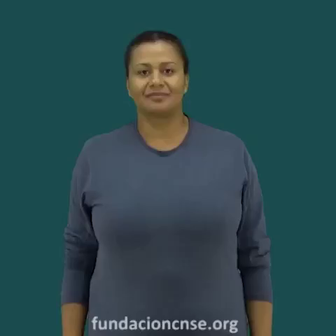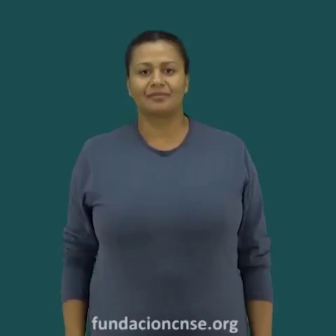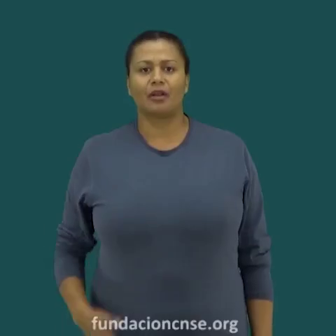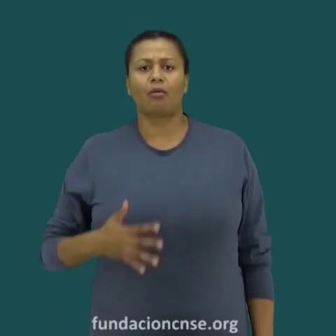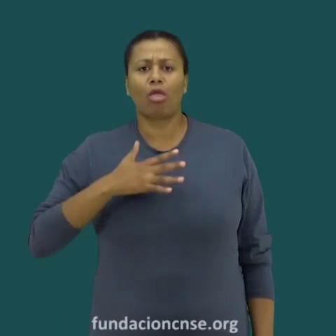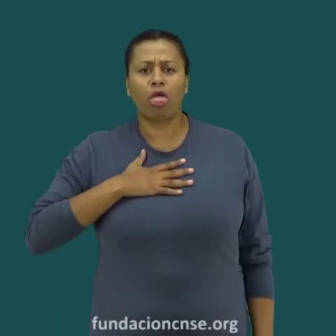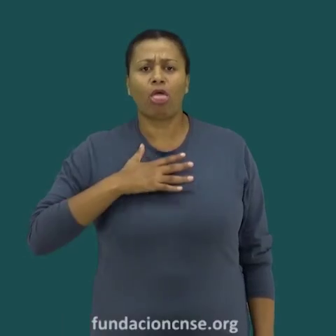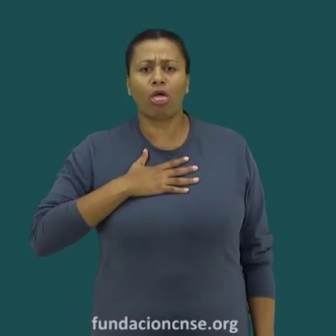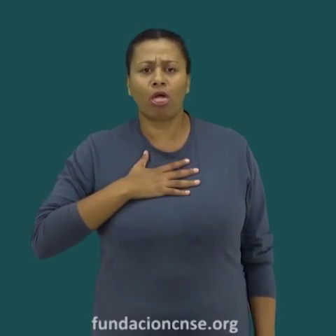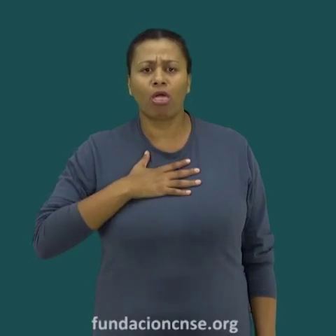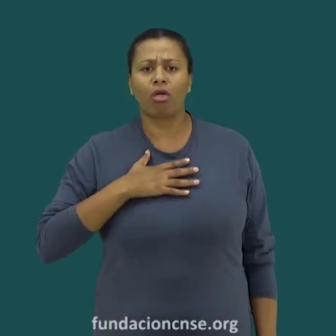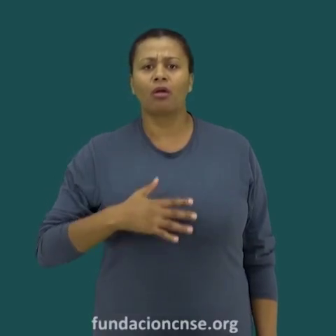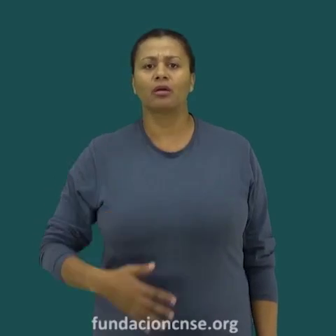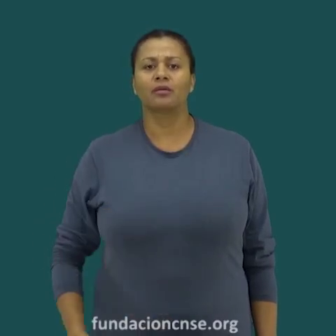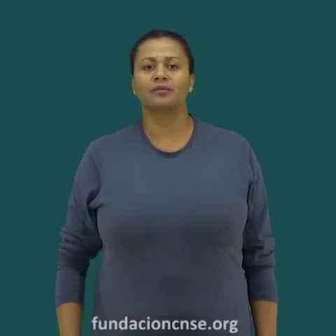toser